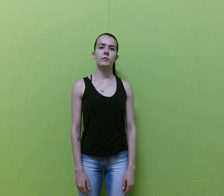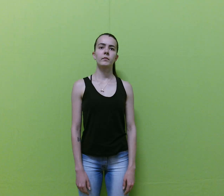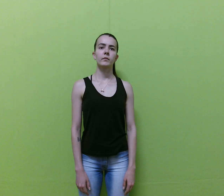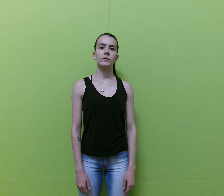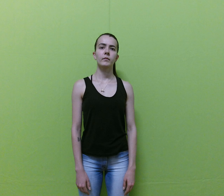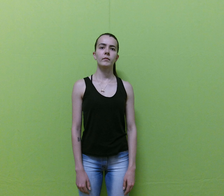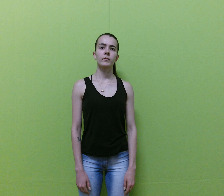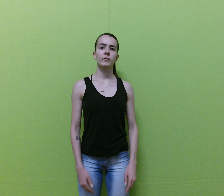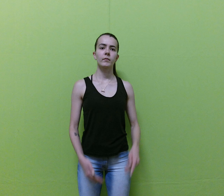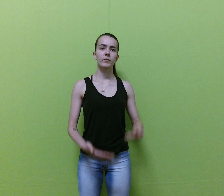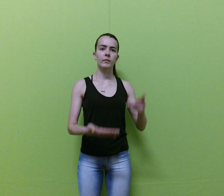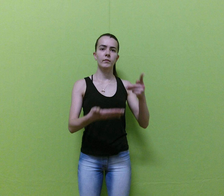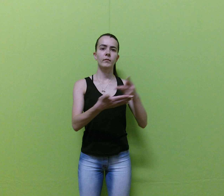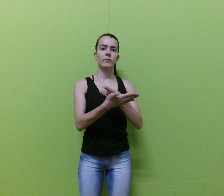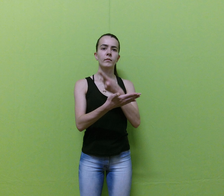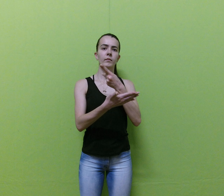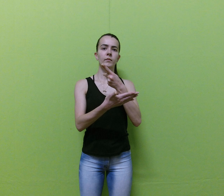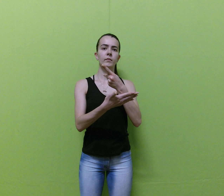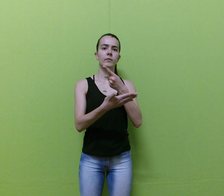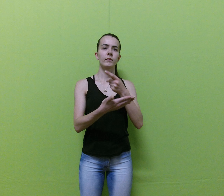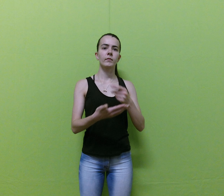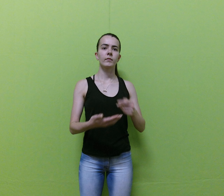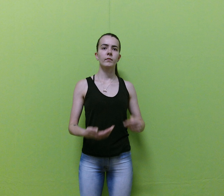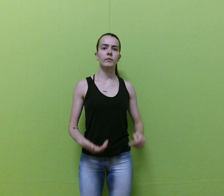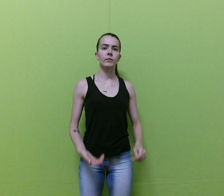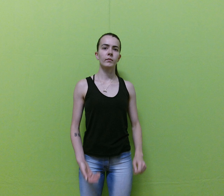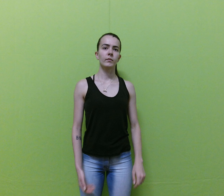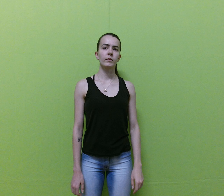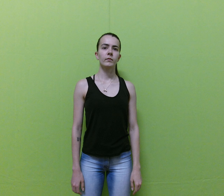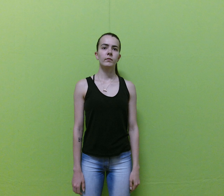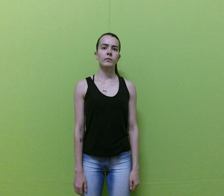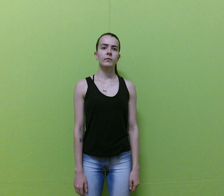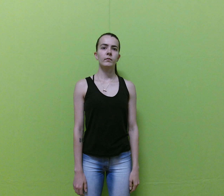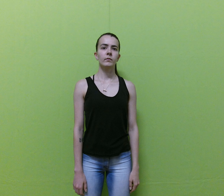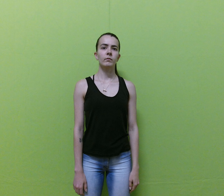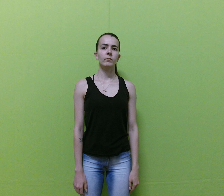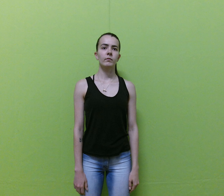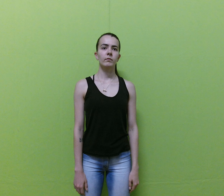acontecer